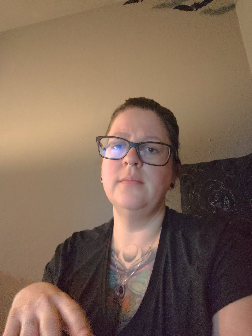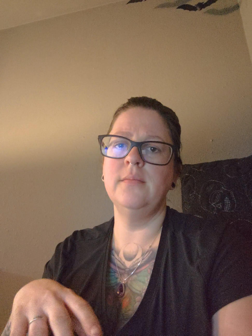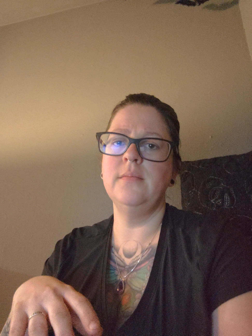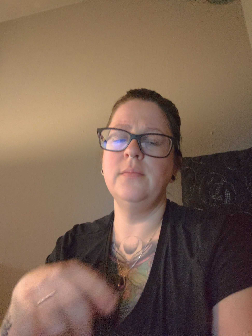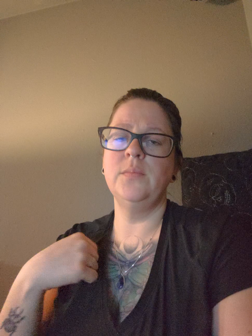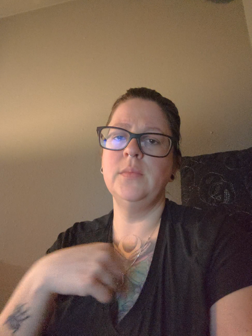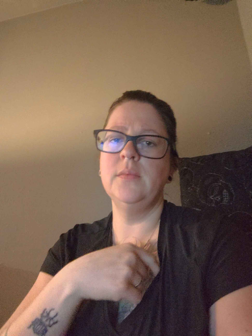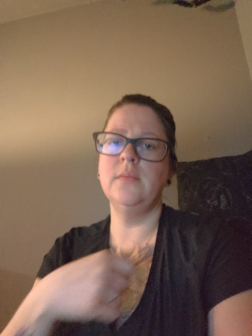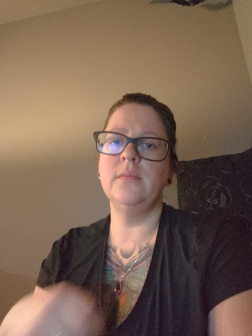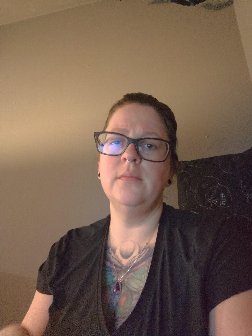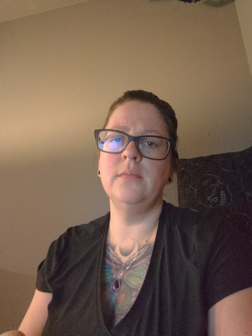we